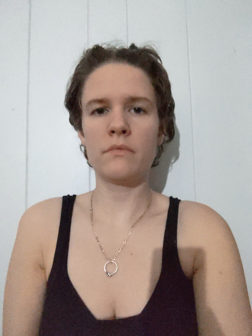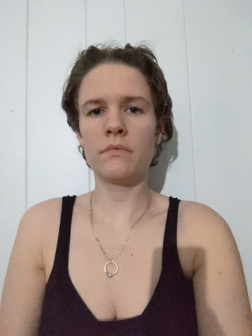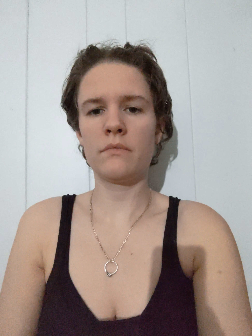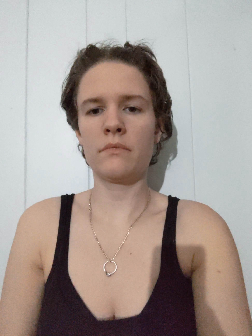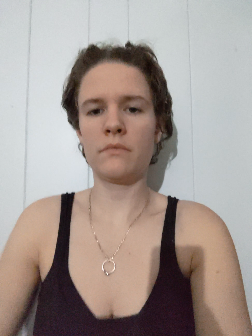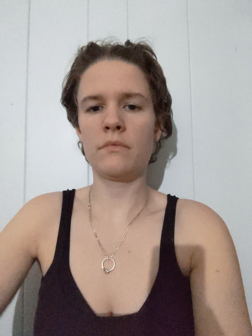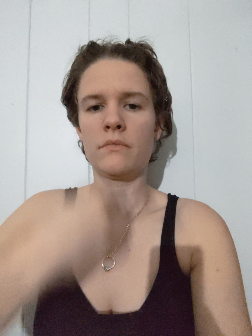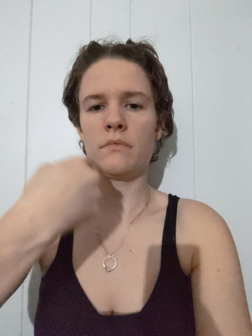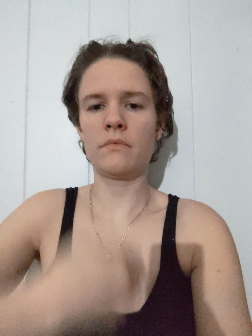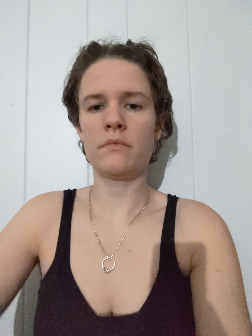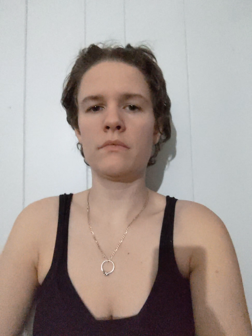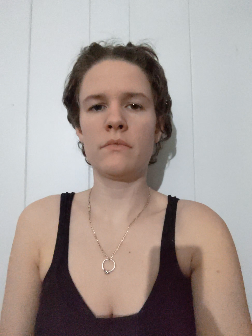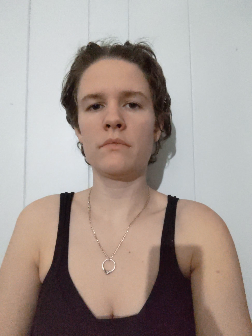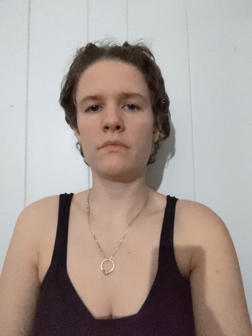zipper